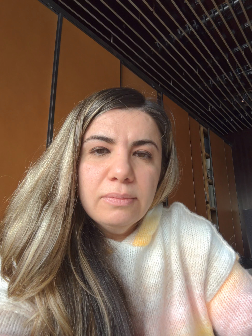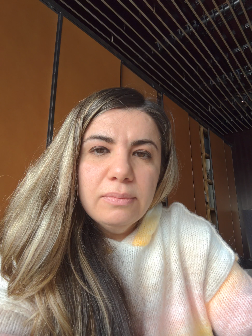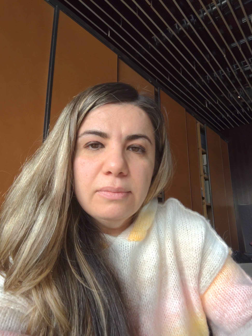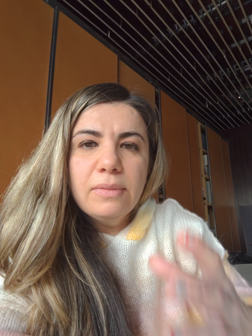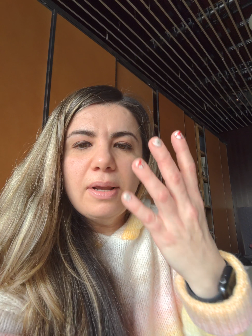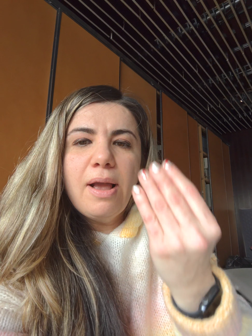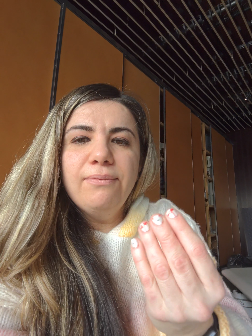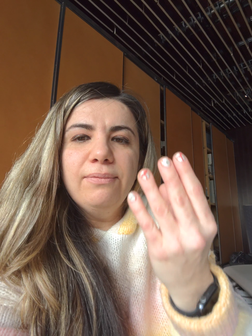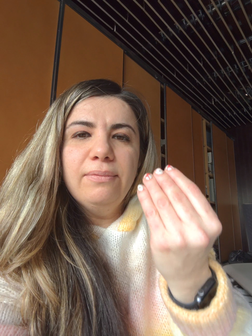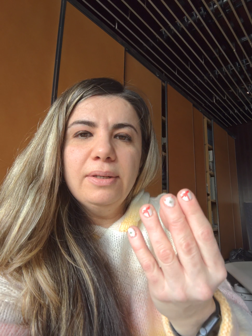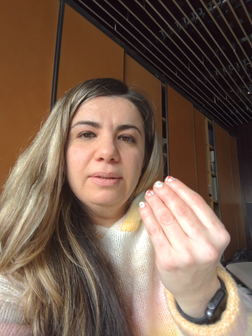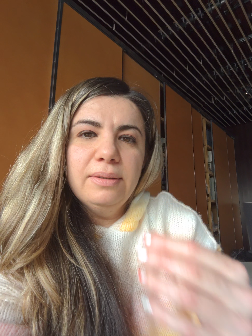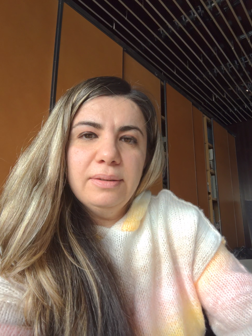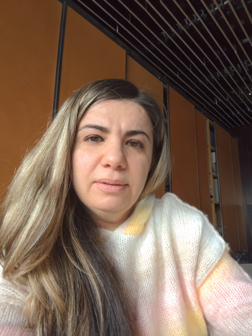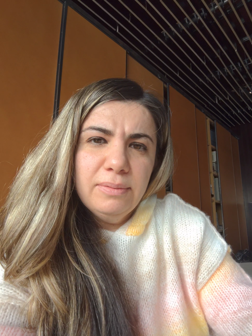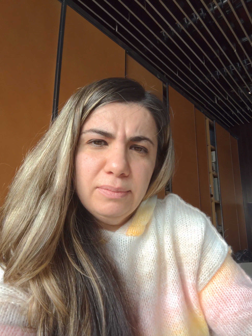wet